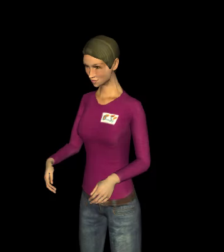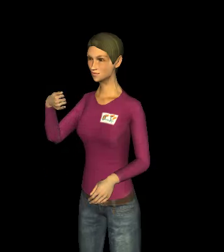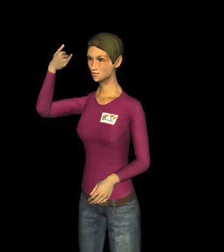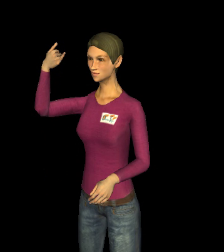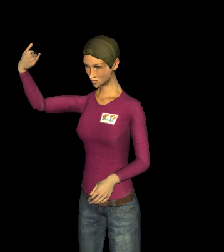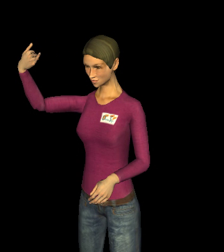فكرة